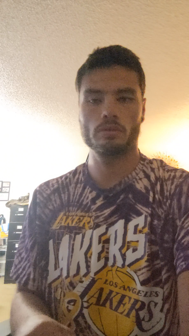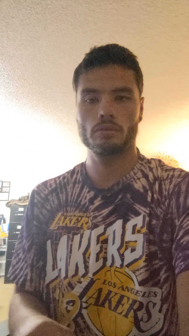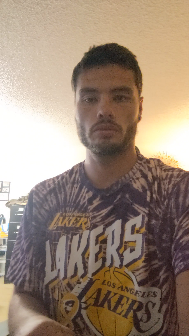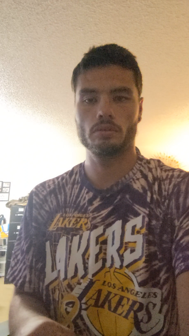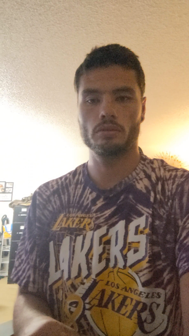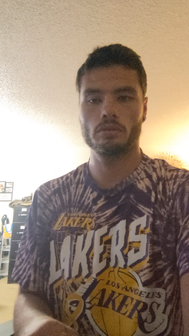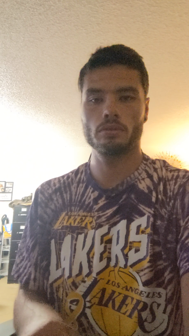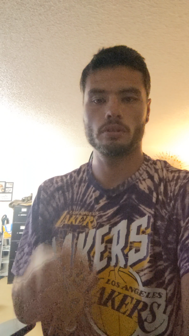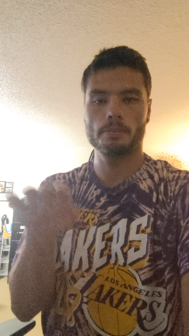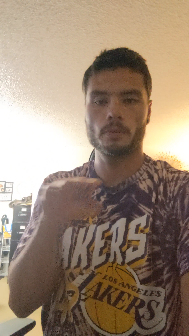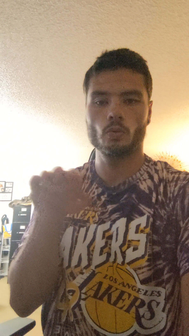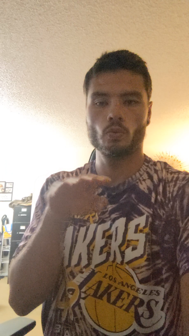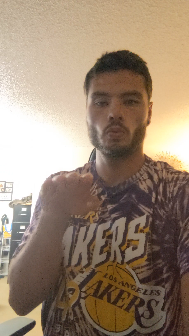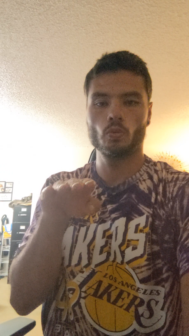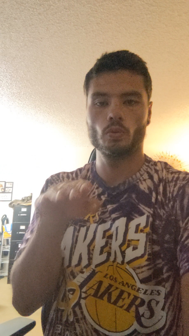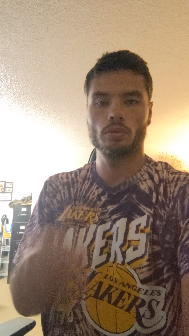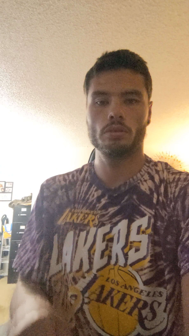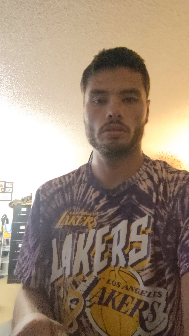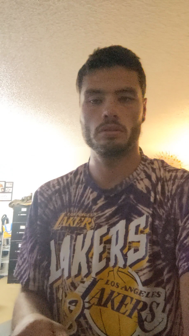boots